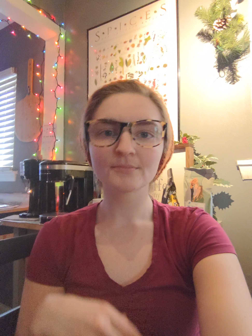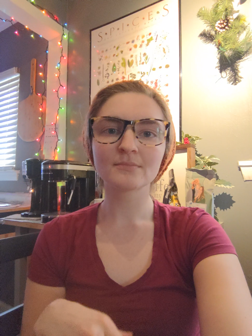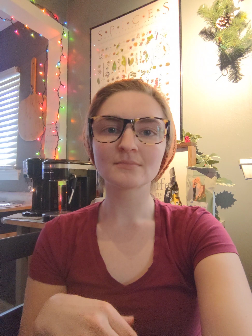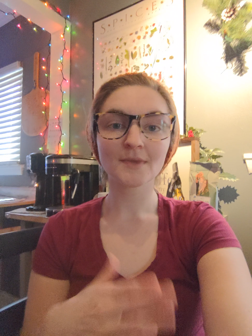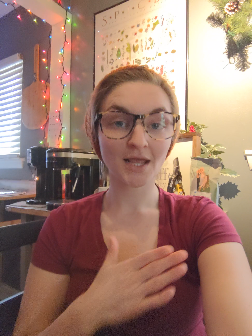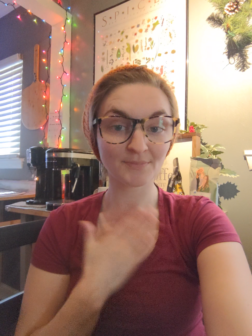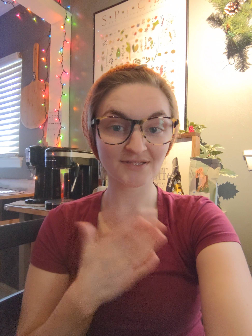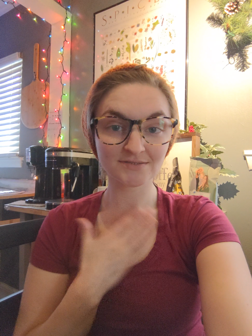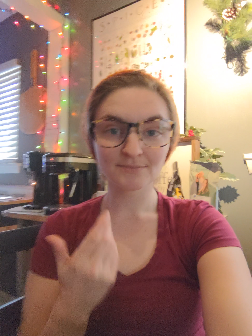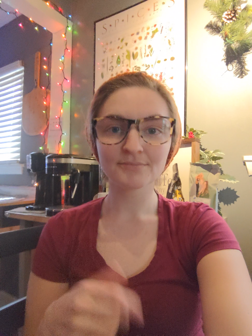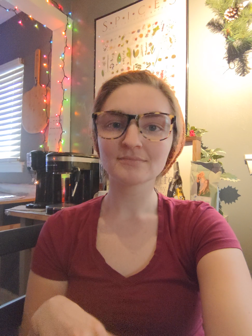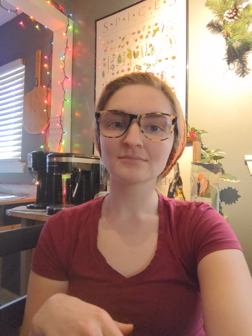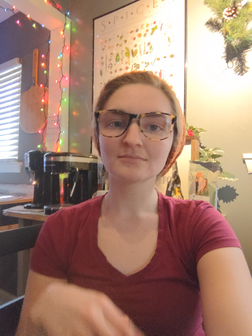happy